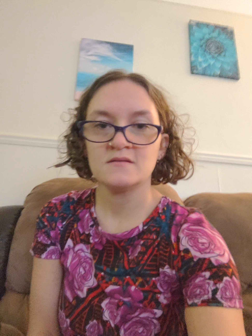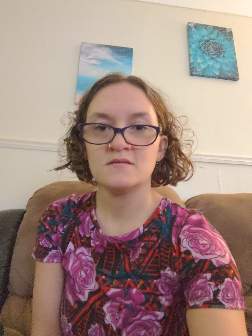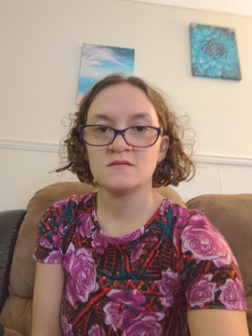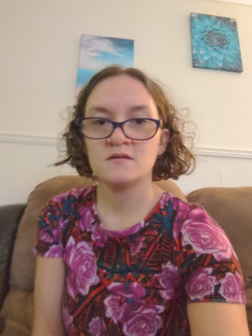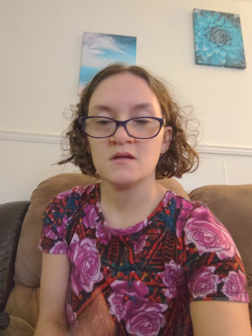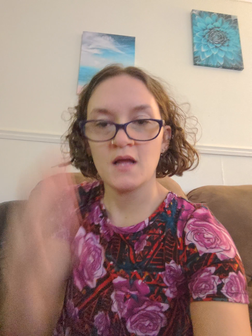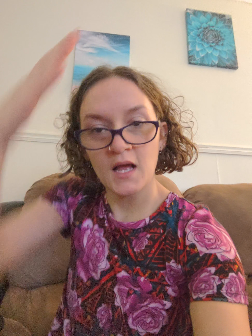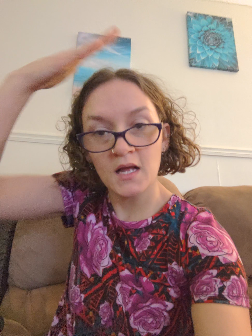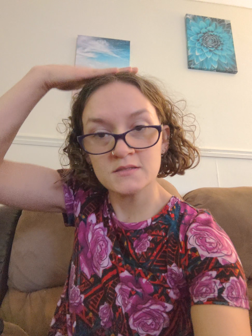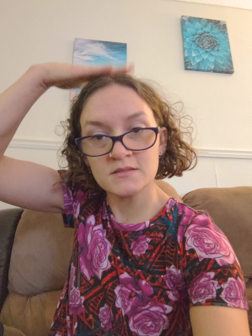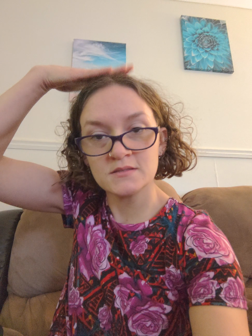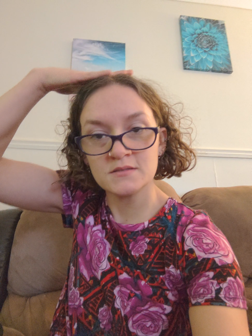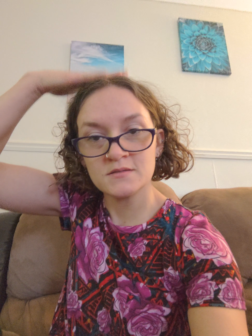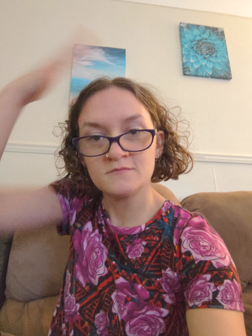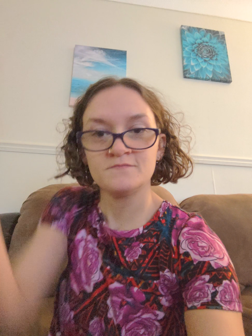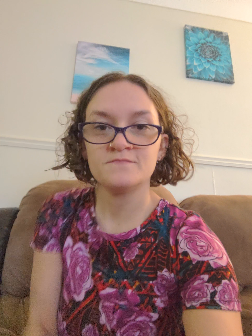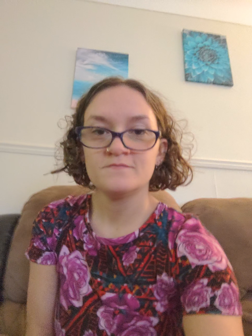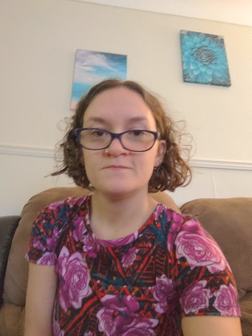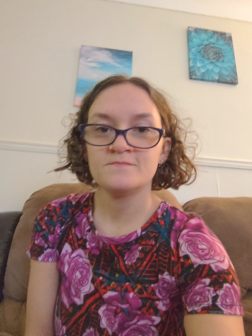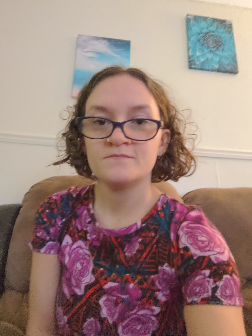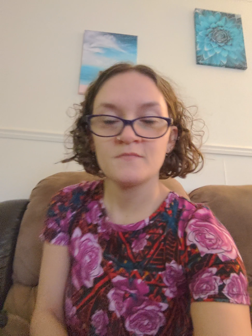hat